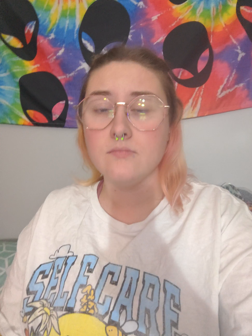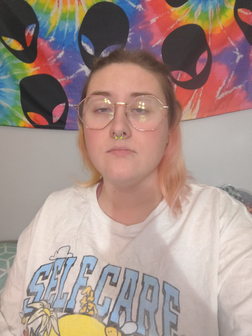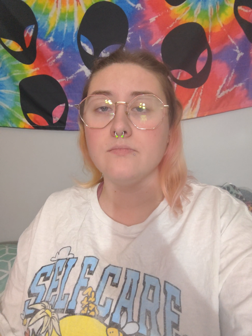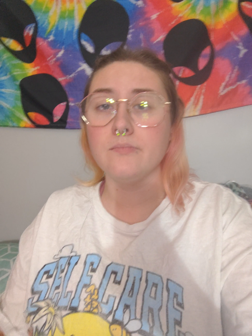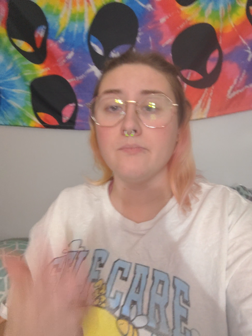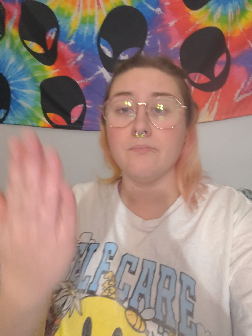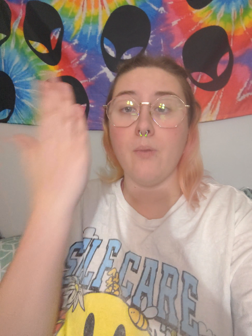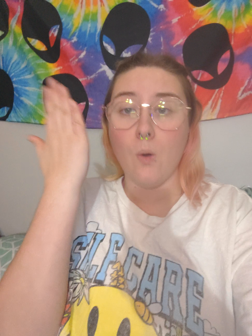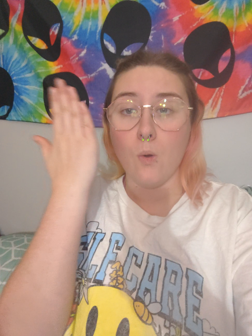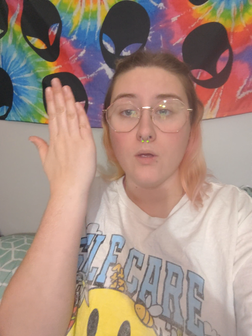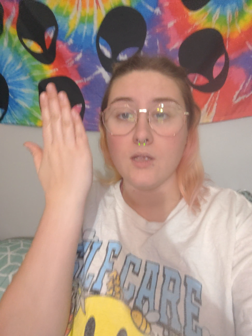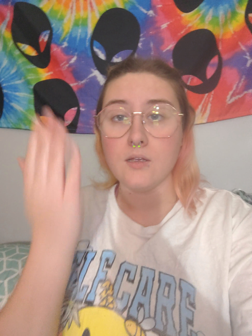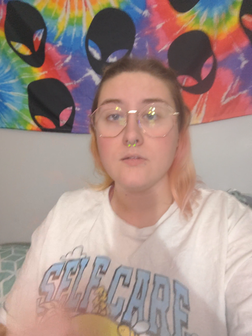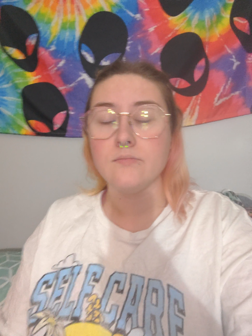morning